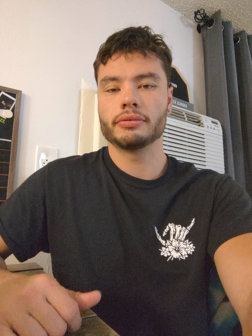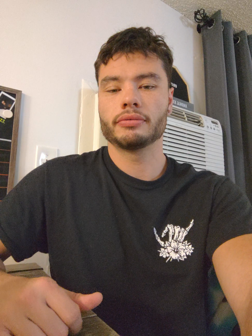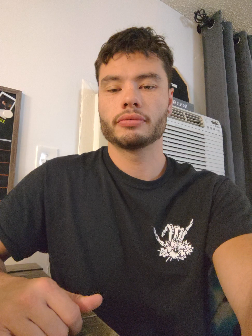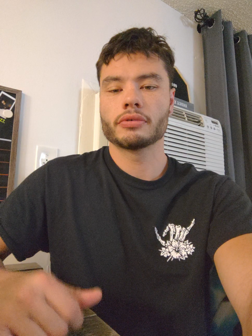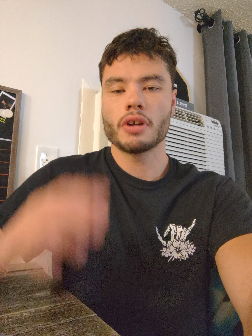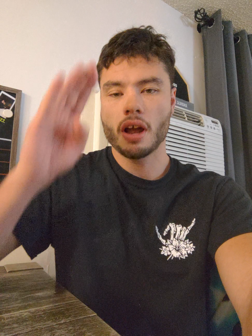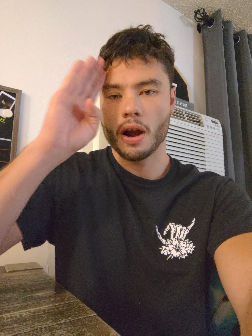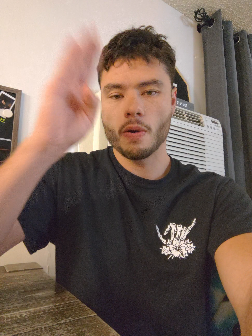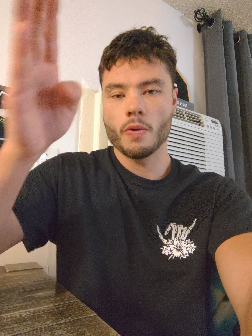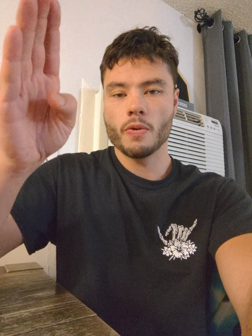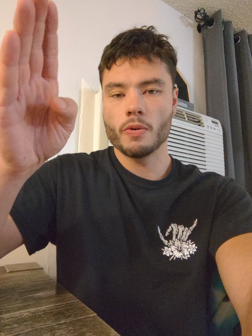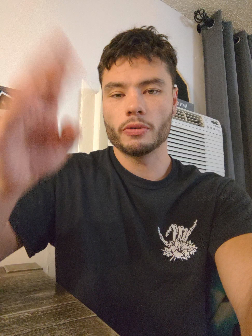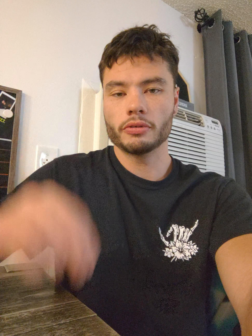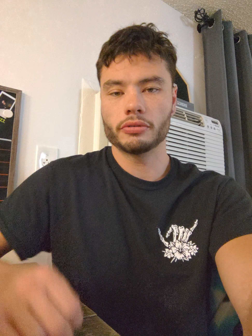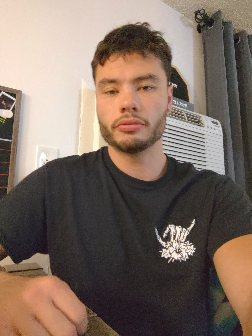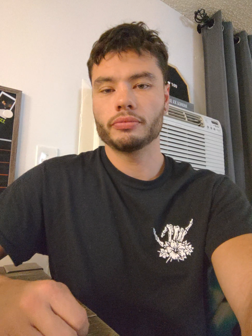hello